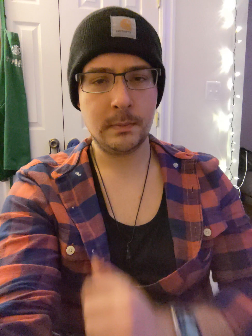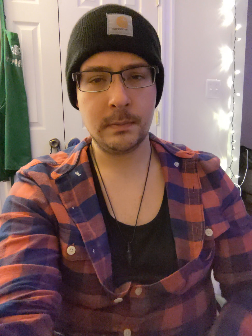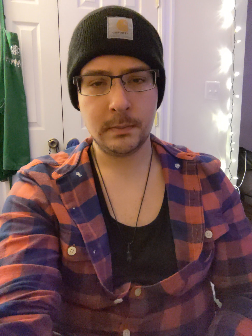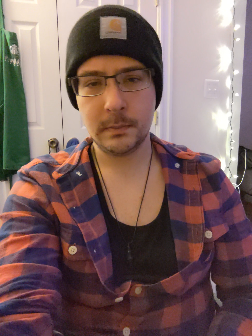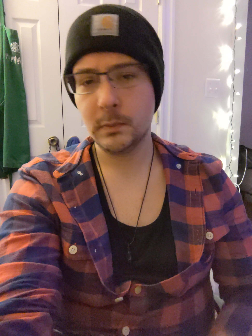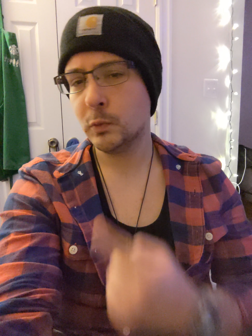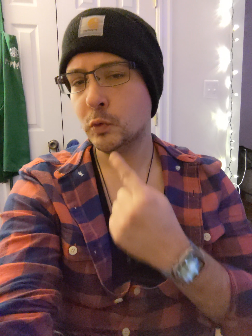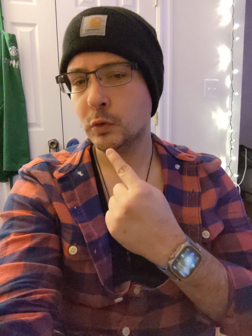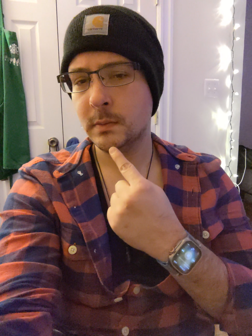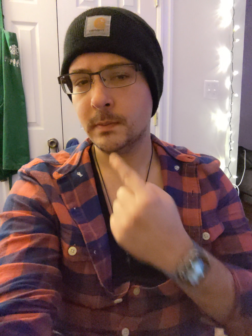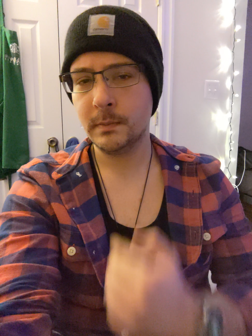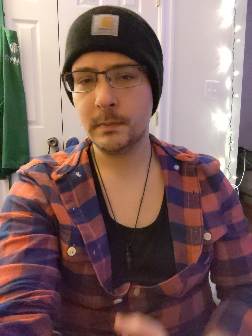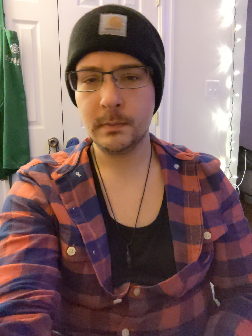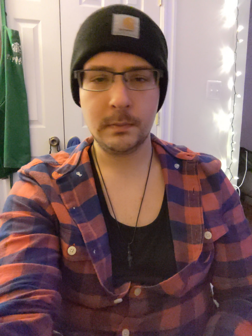chin